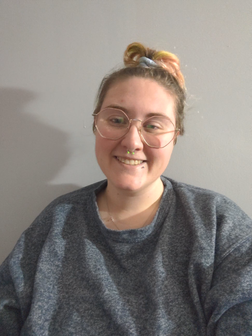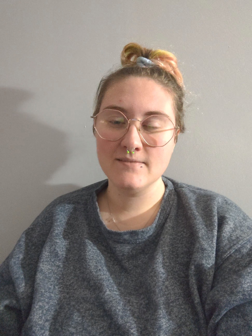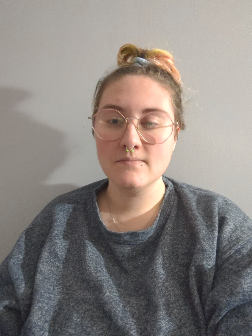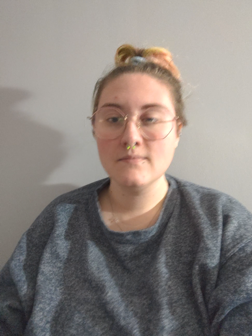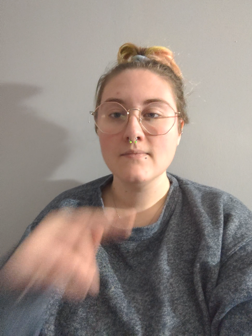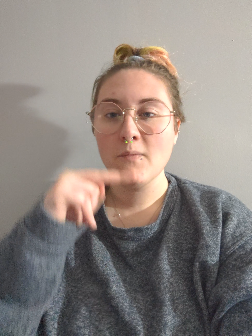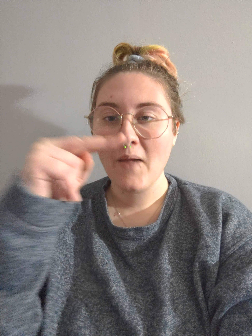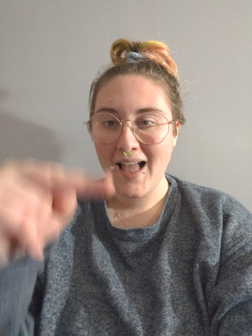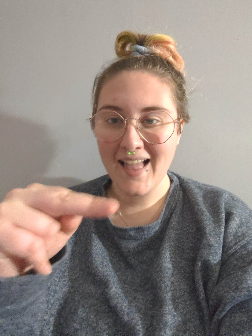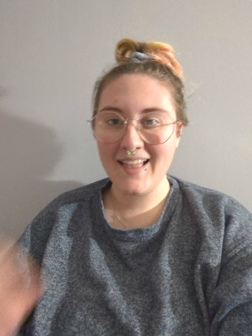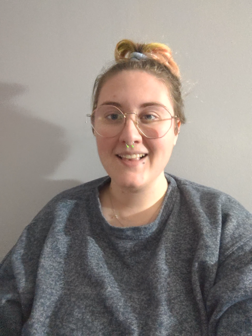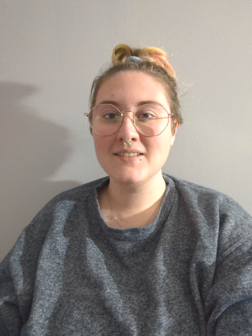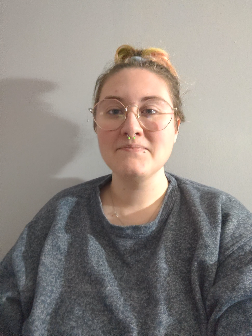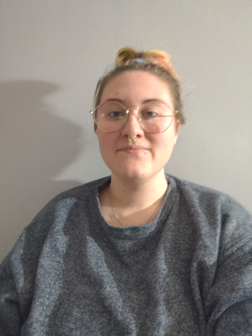ride